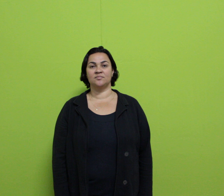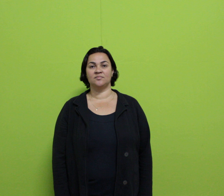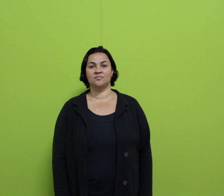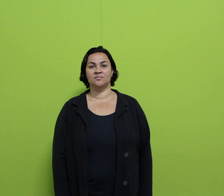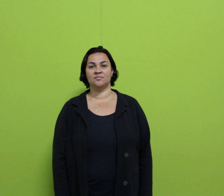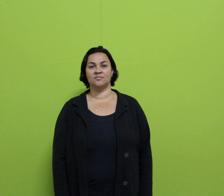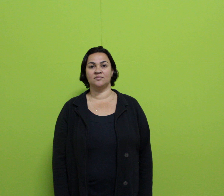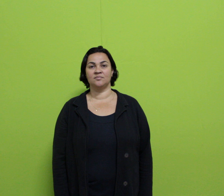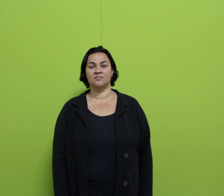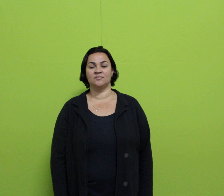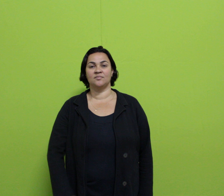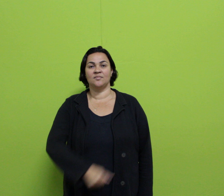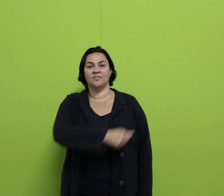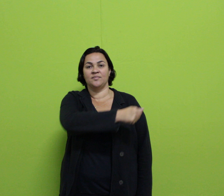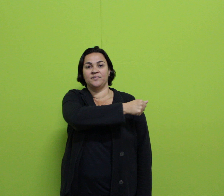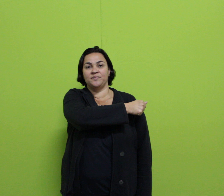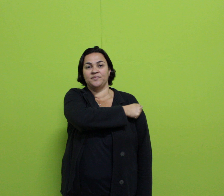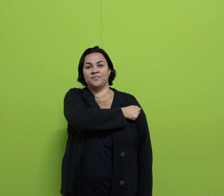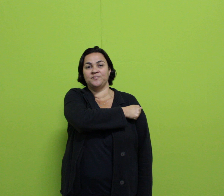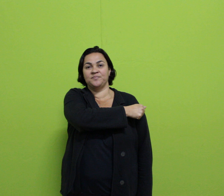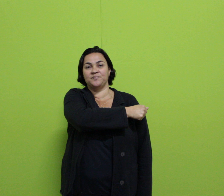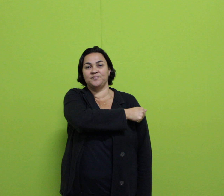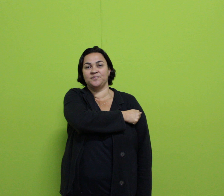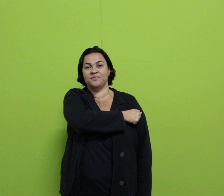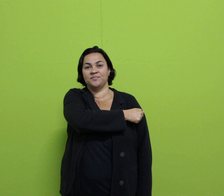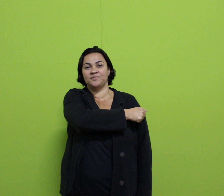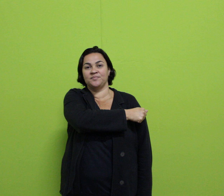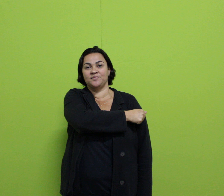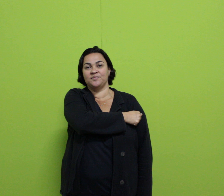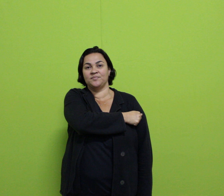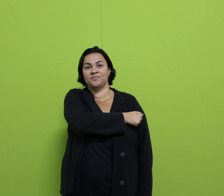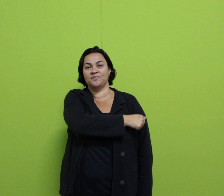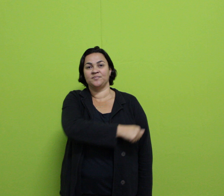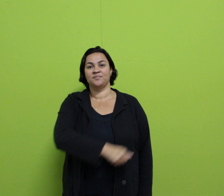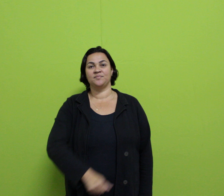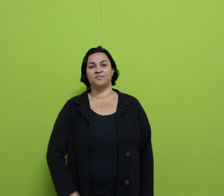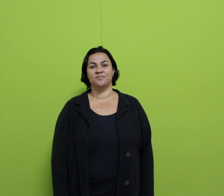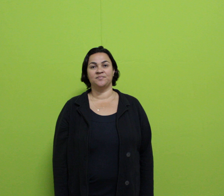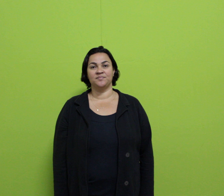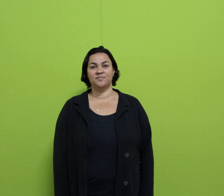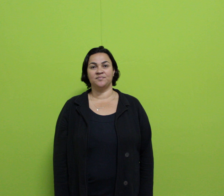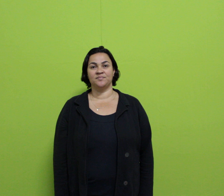aluno